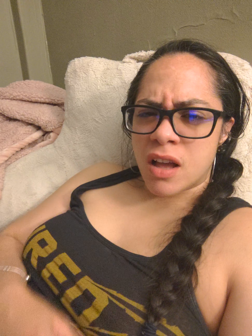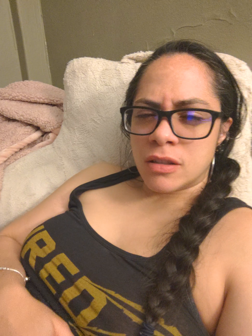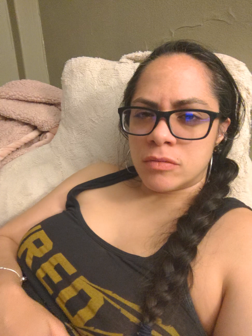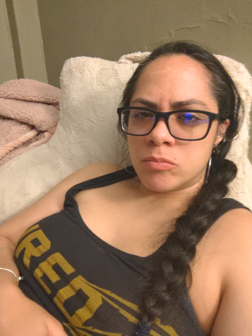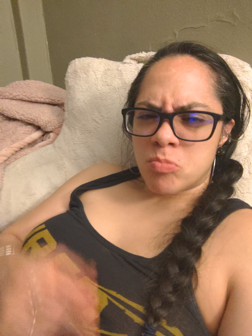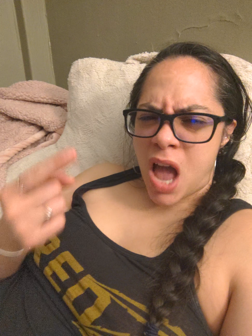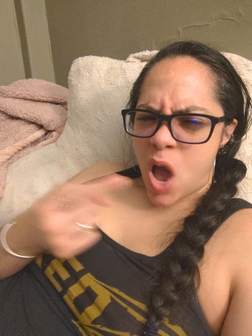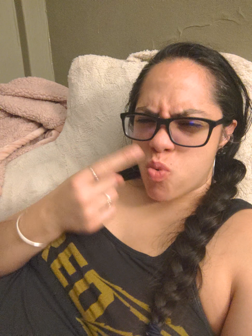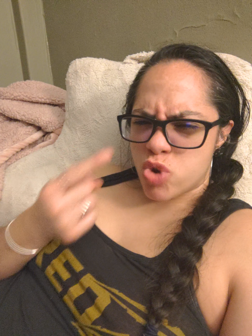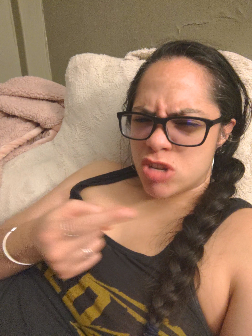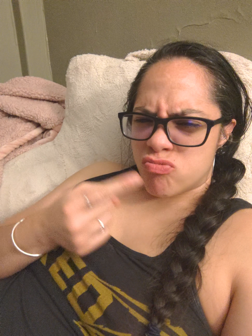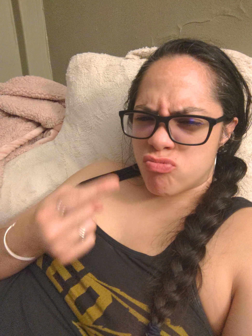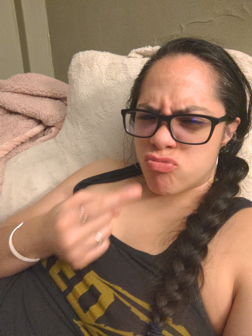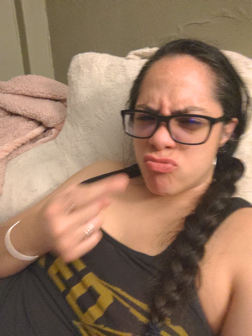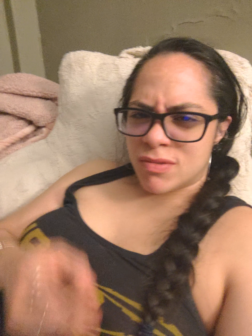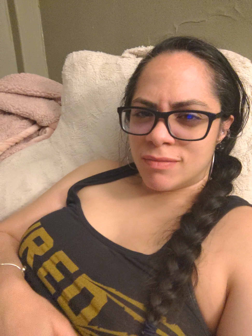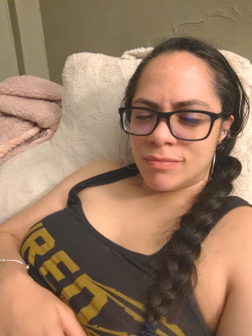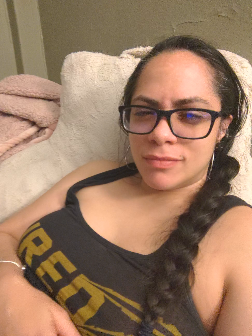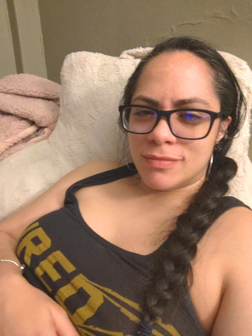owie